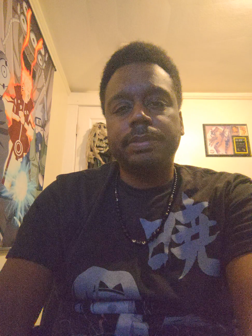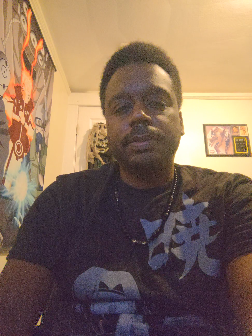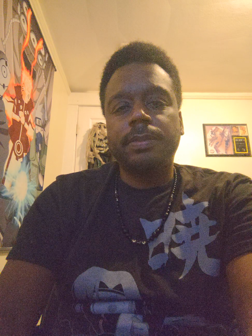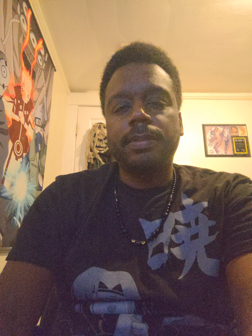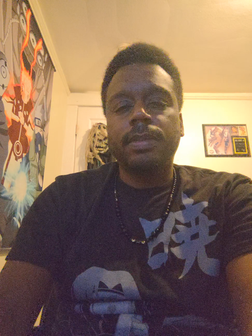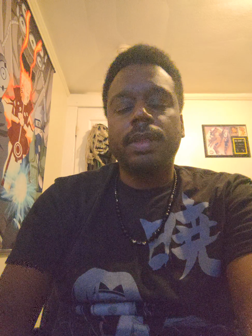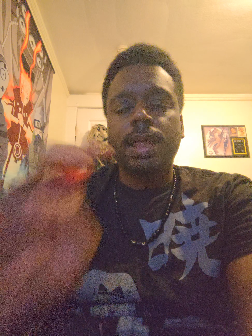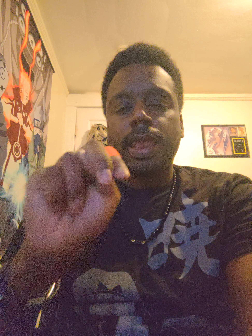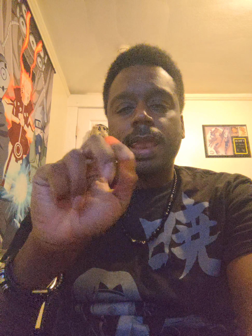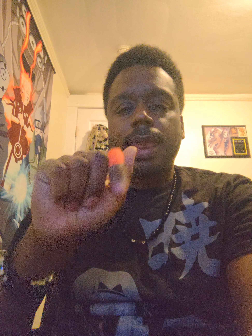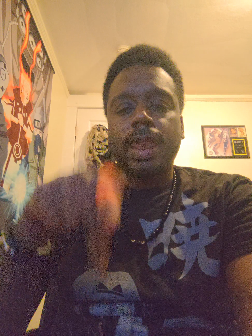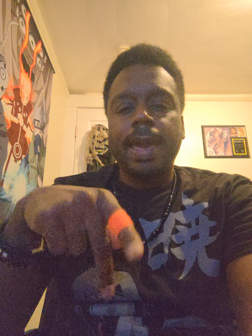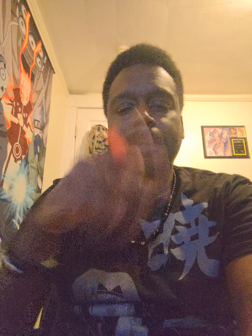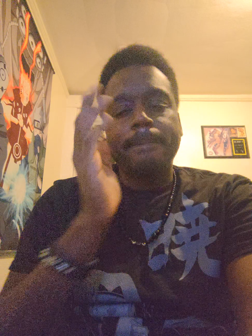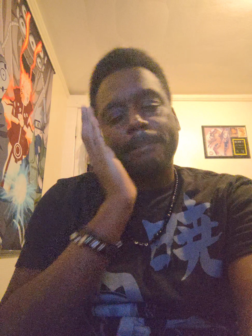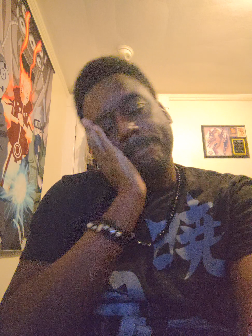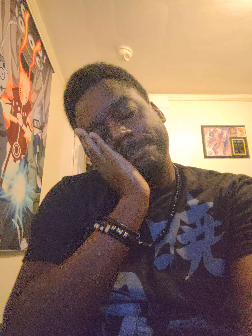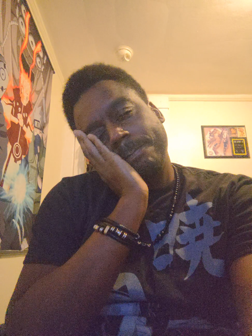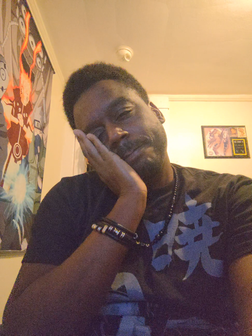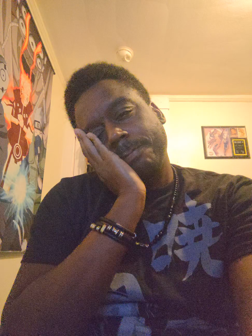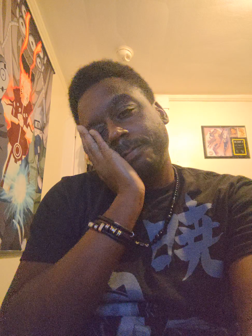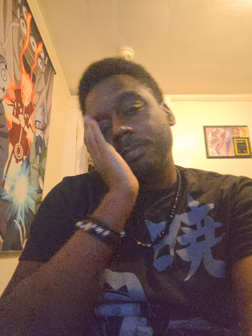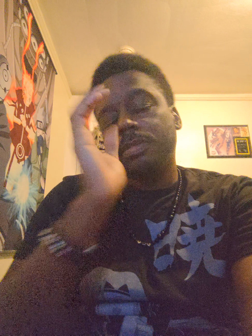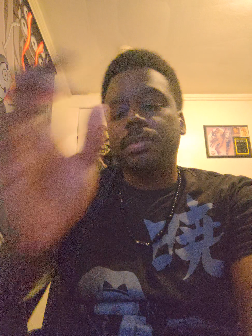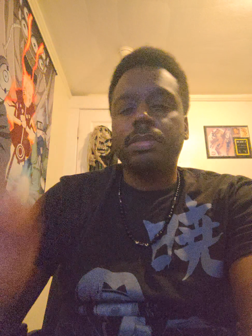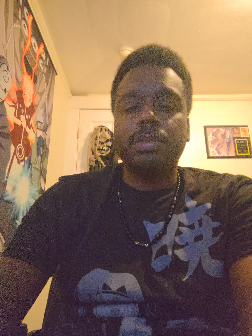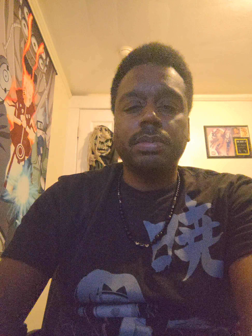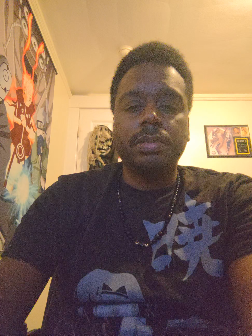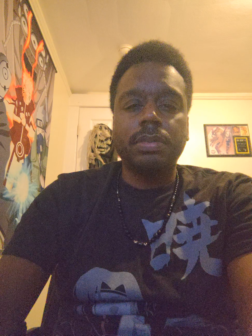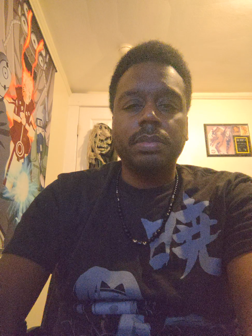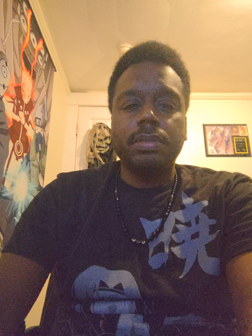nap